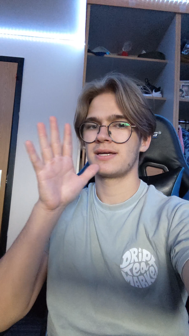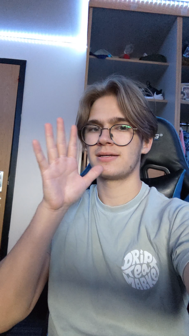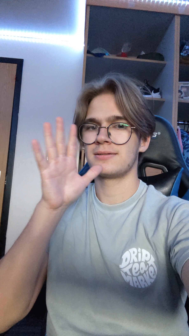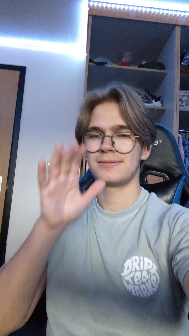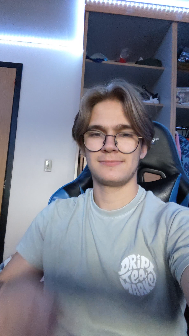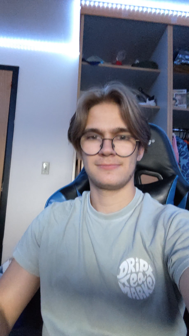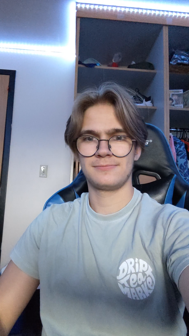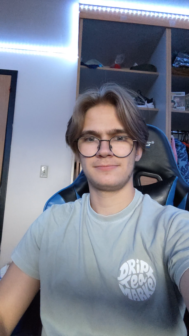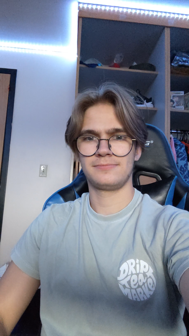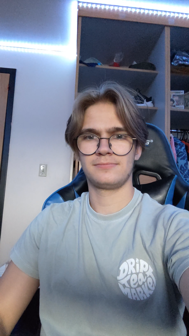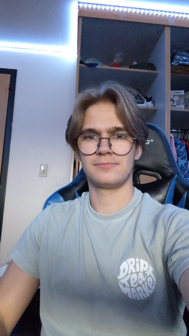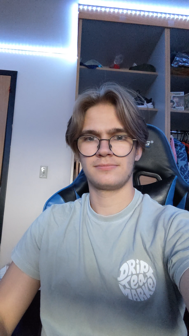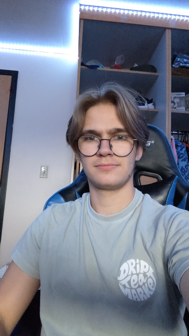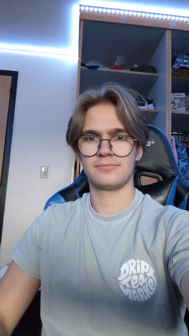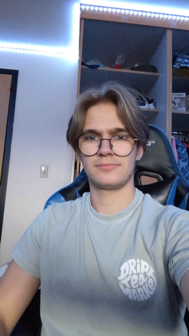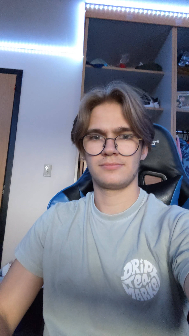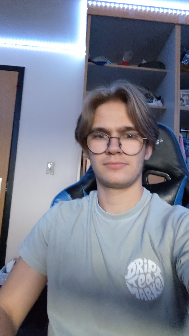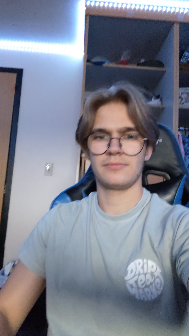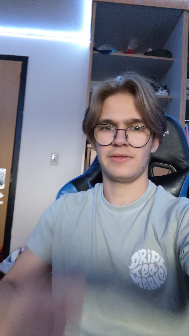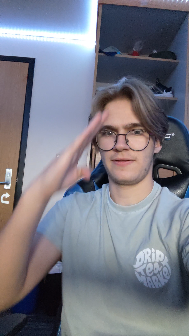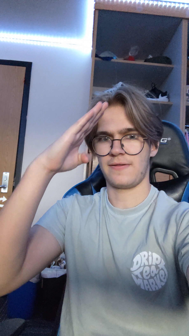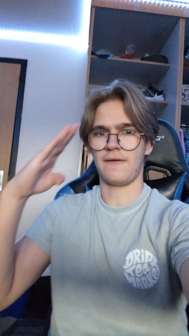roof